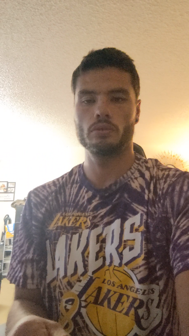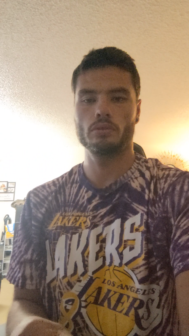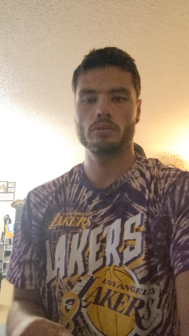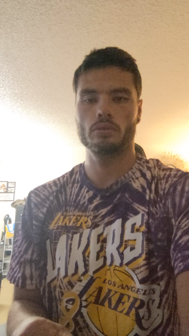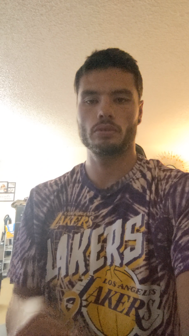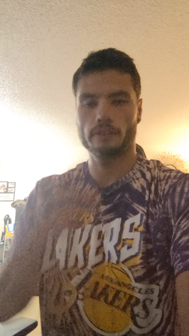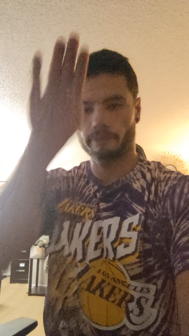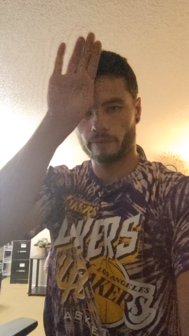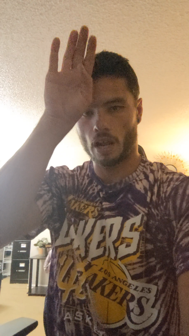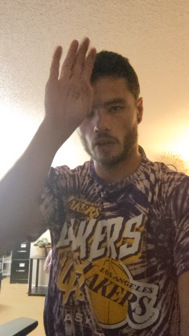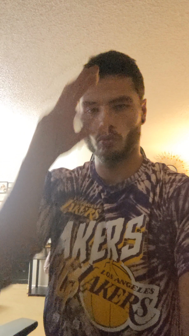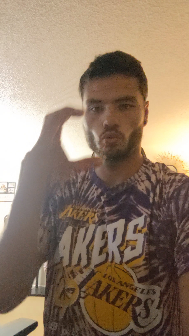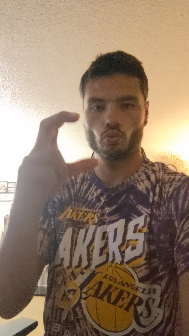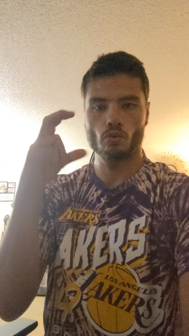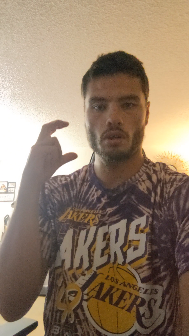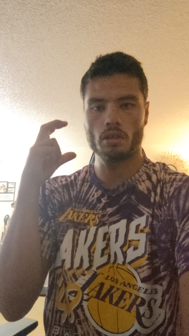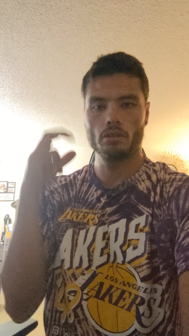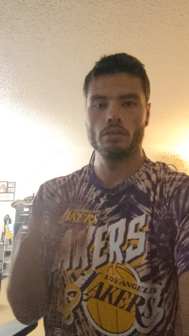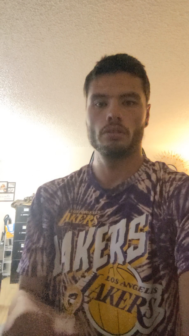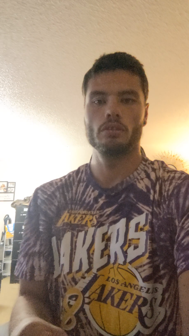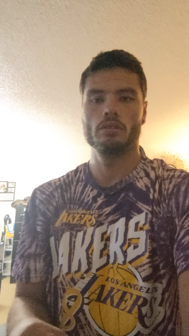fire truck